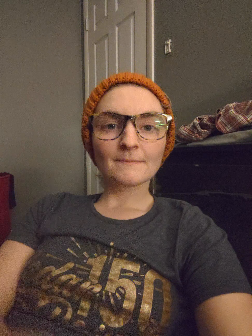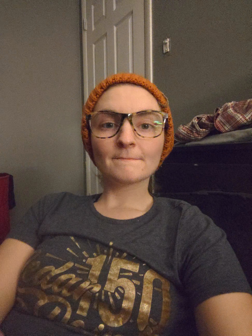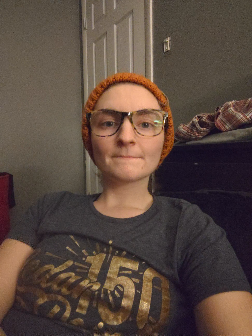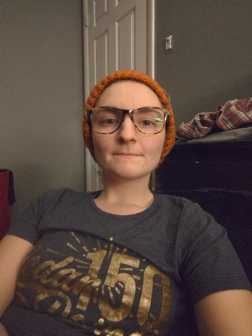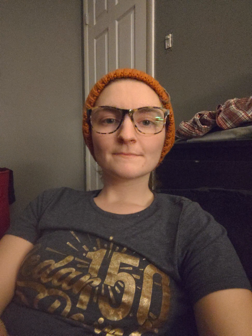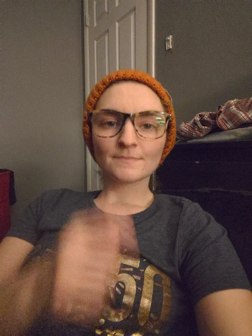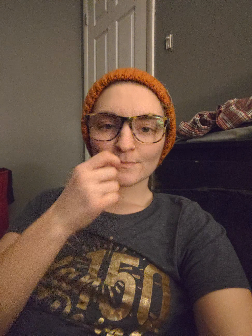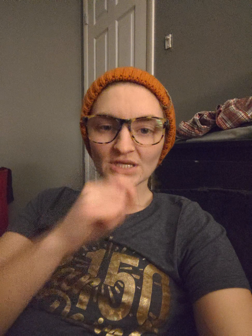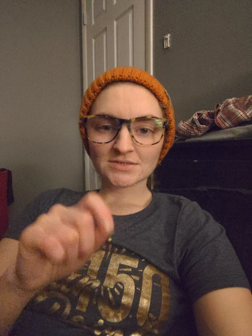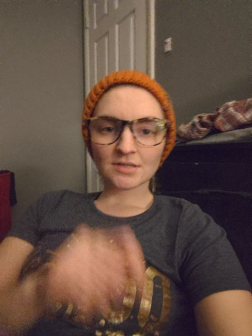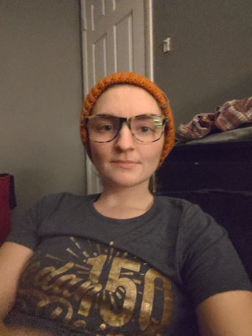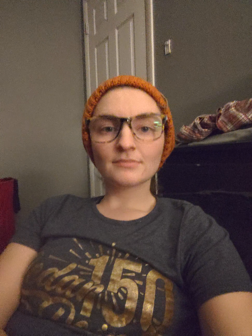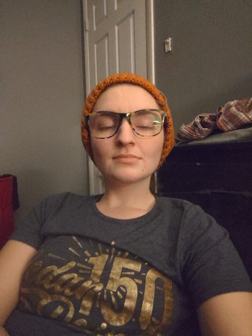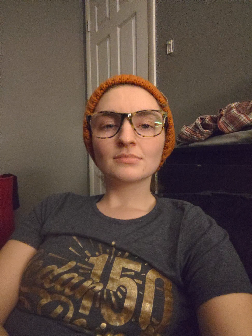pen